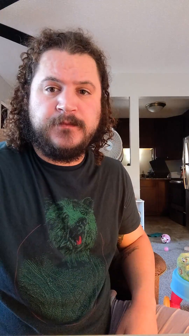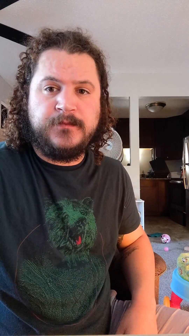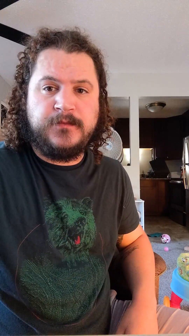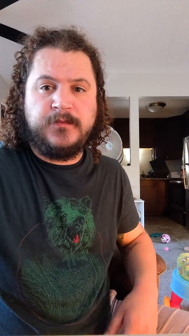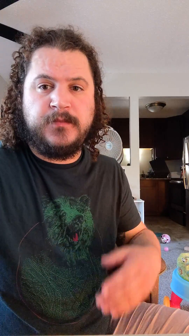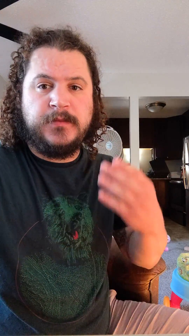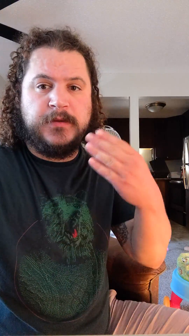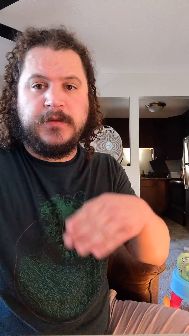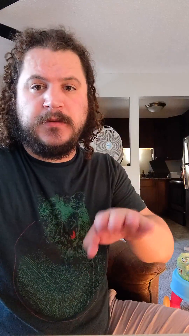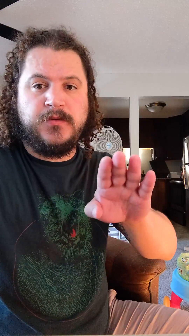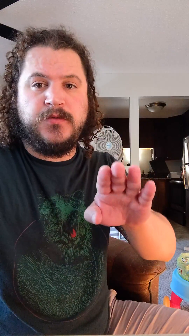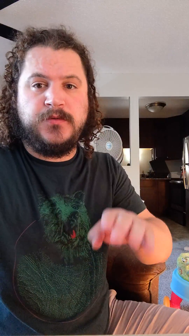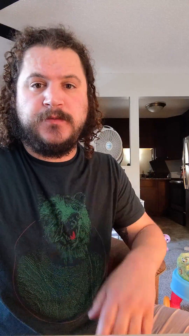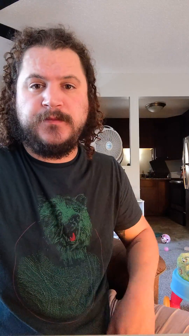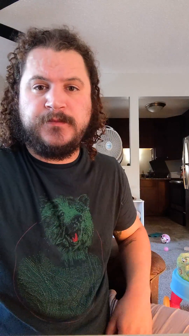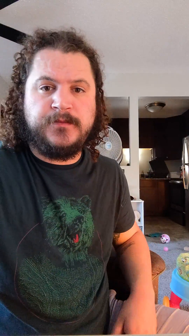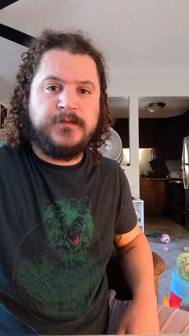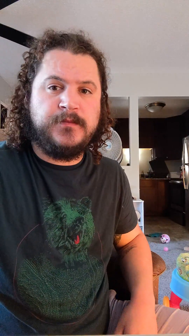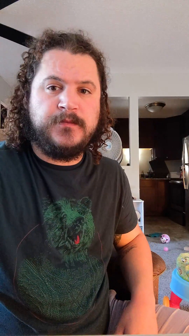enter